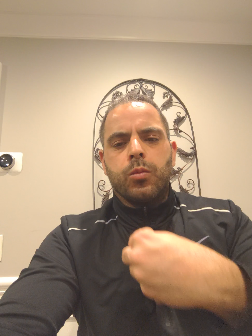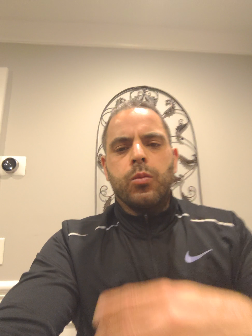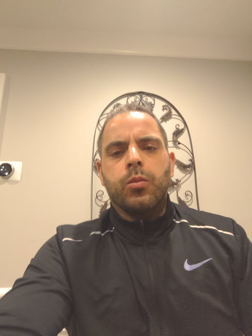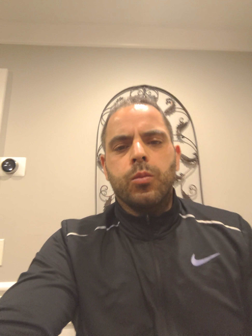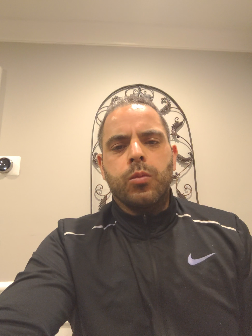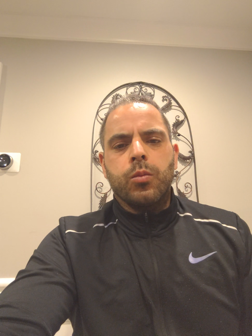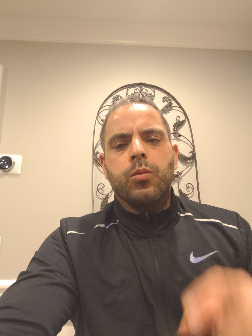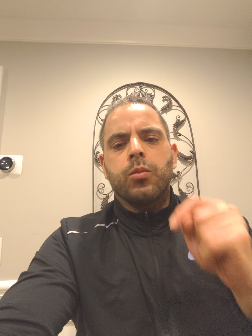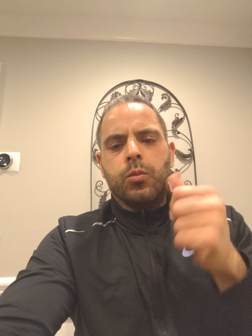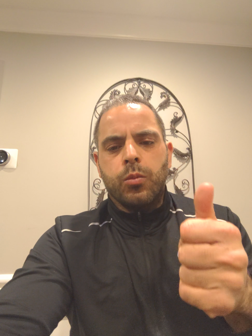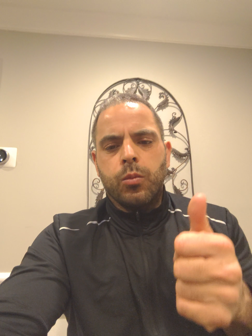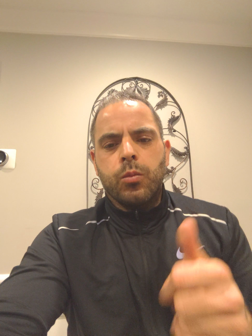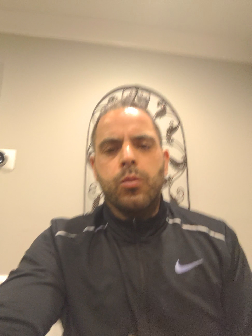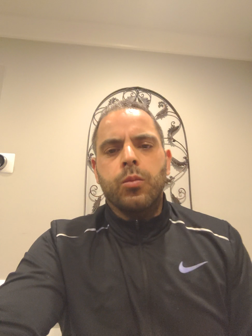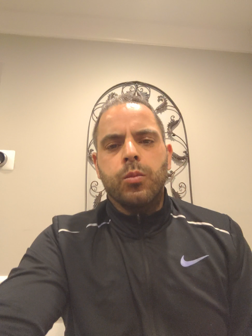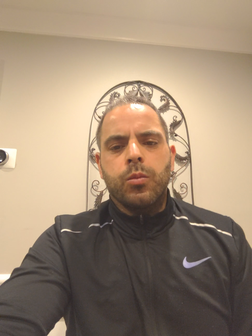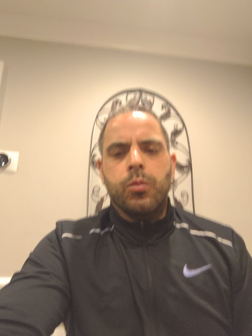fast